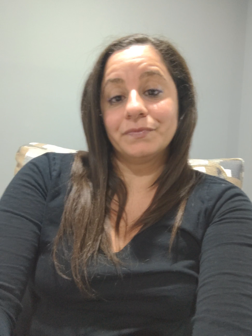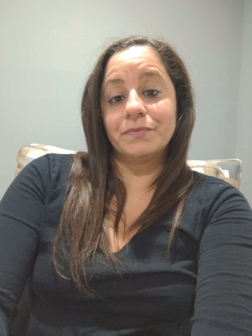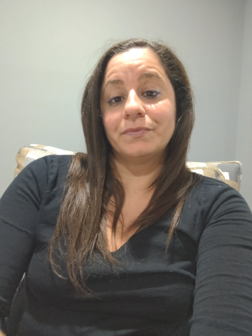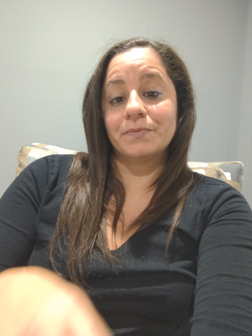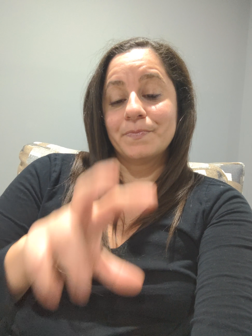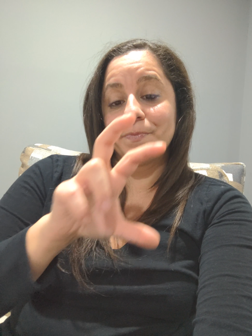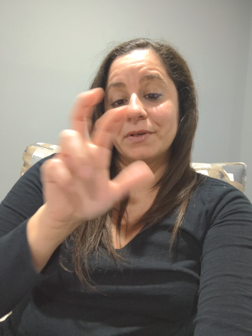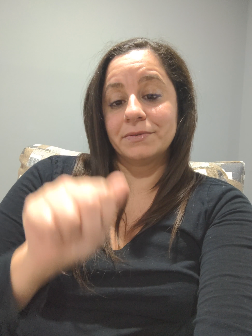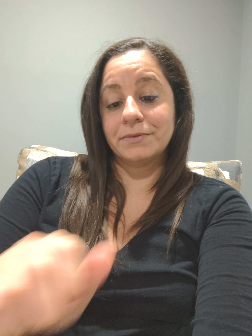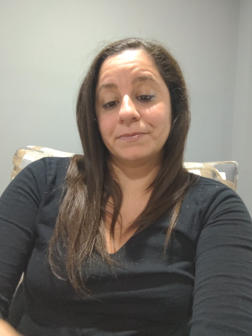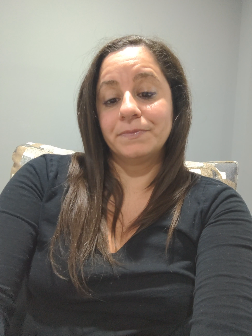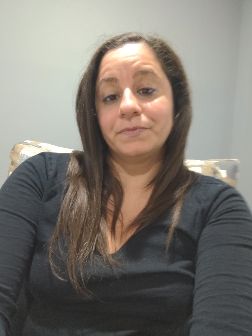pizza